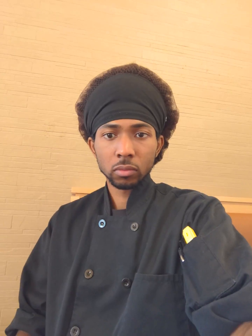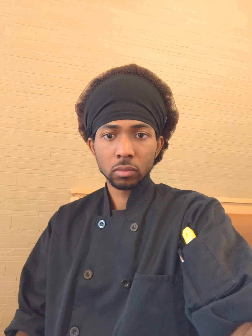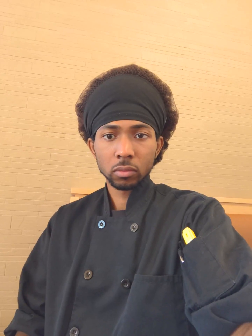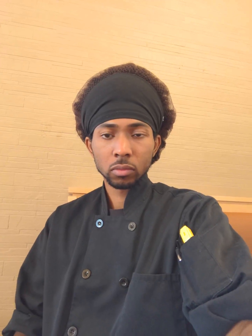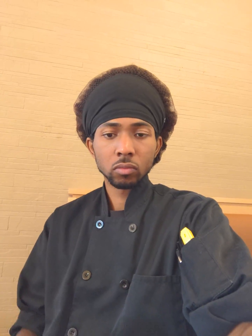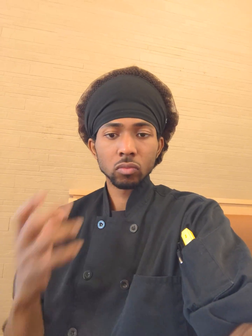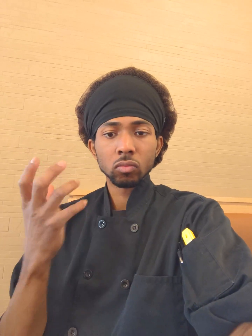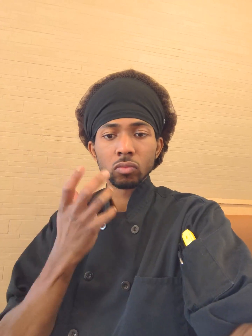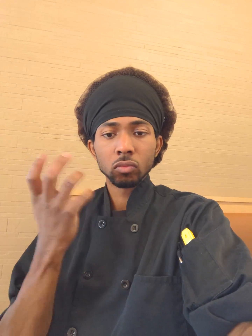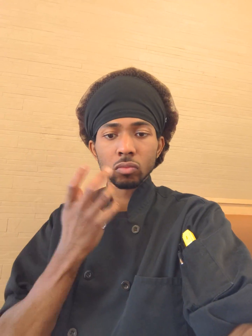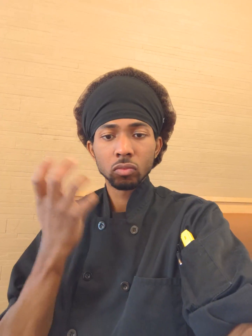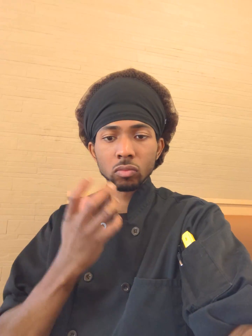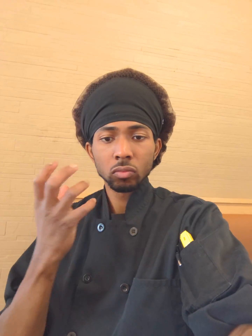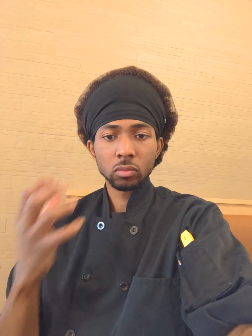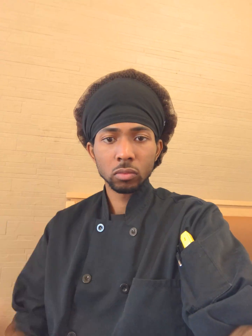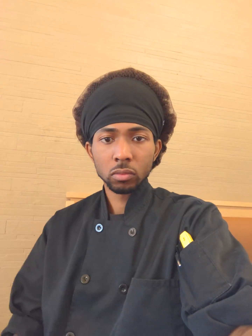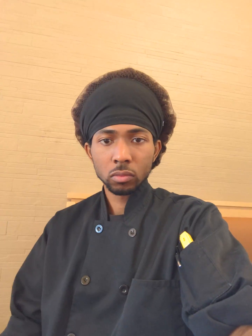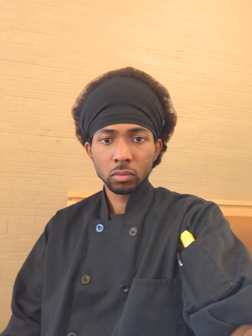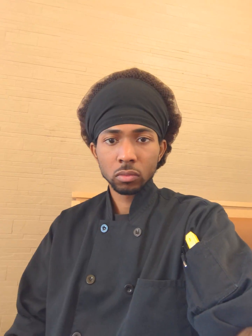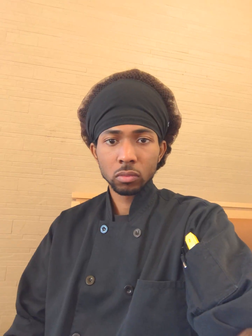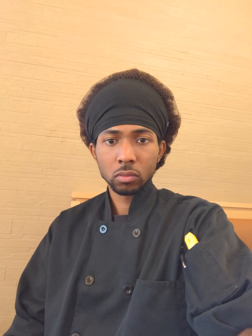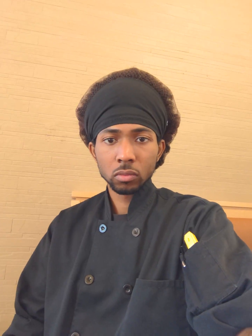shake